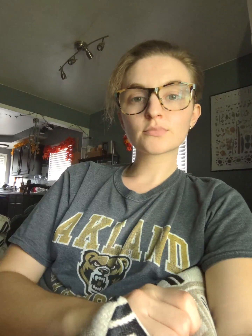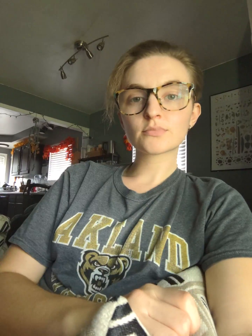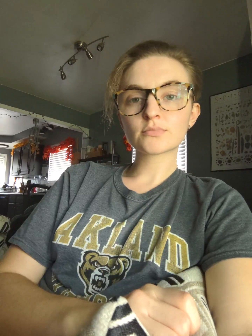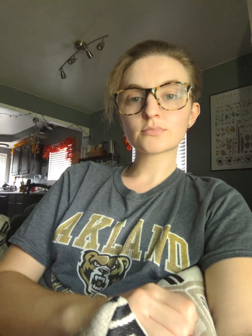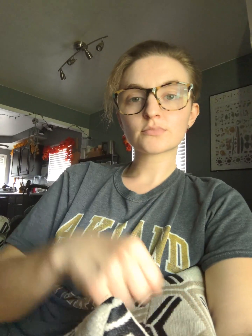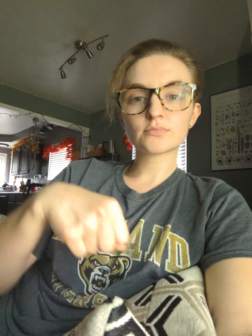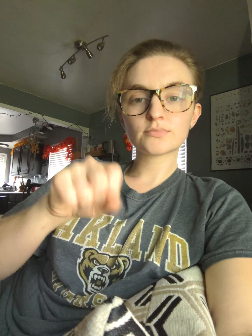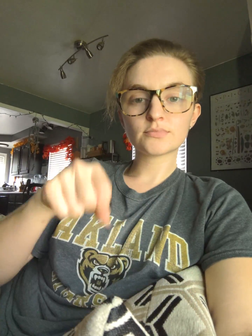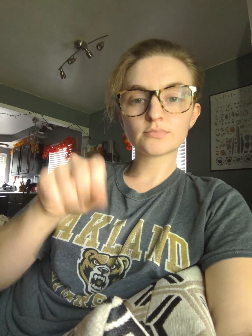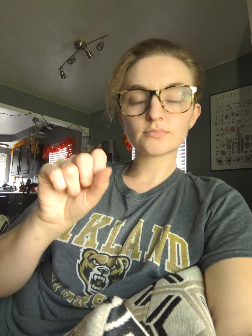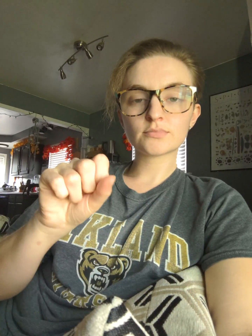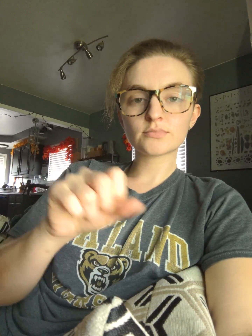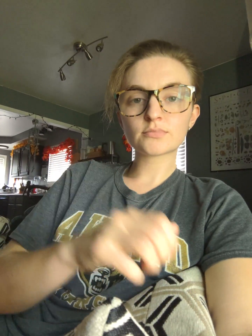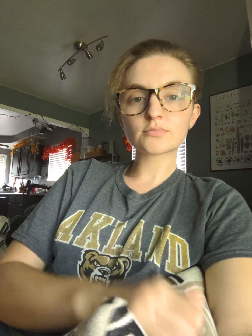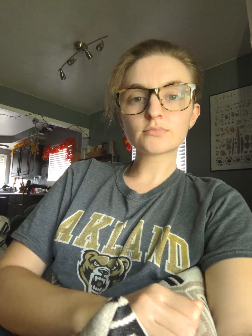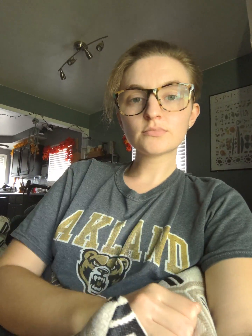motorcycle